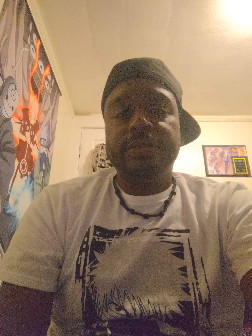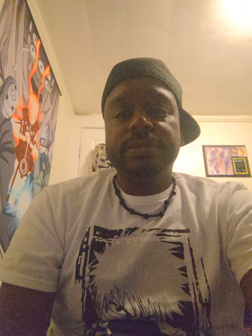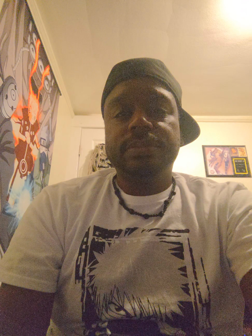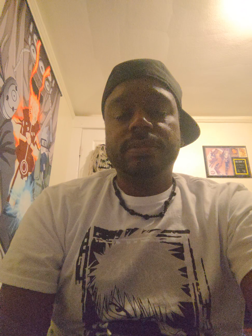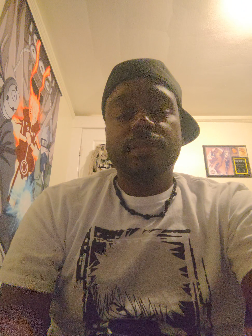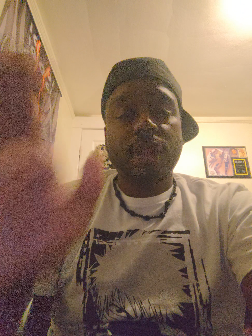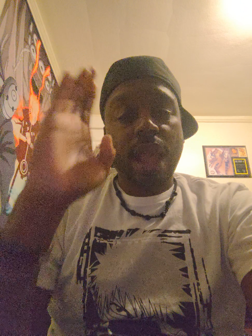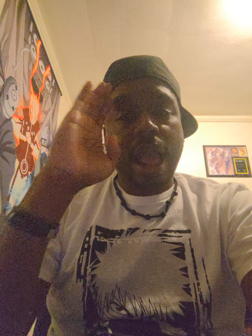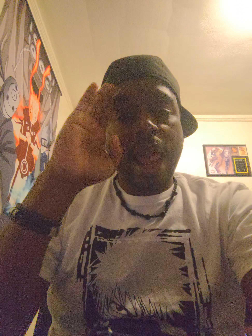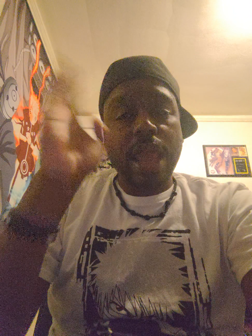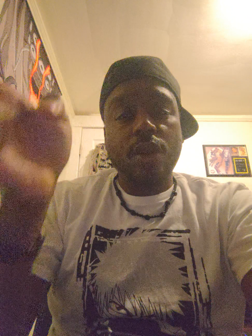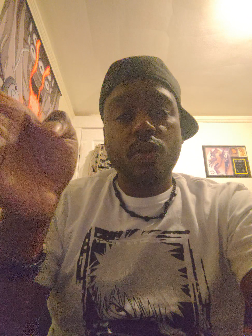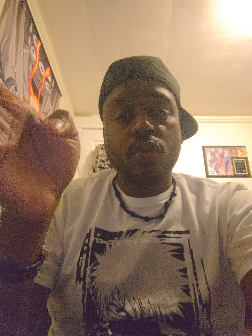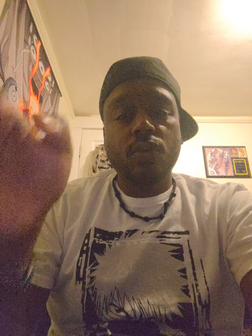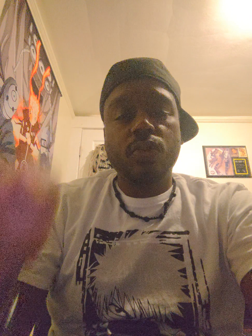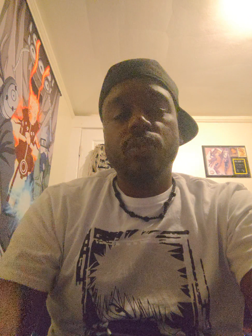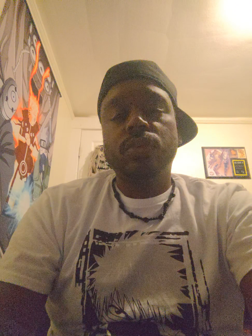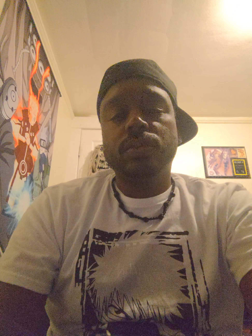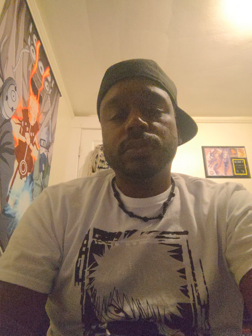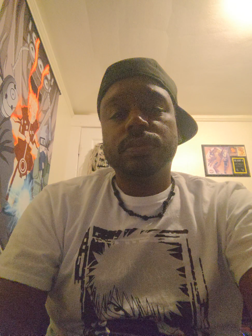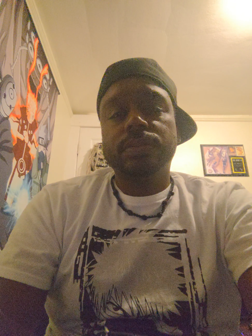hello